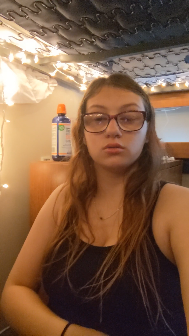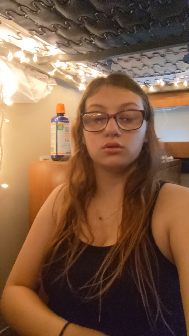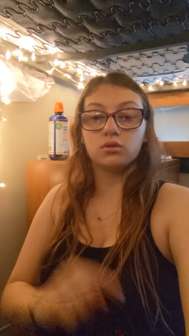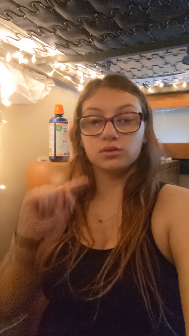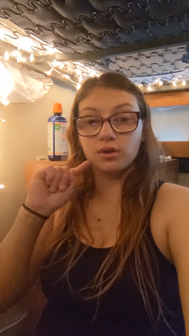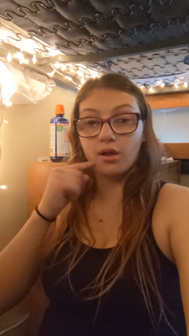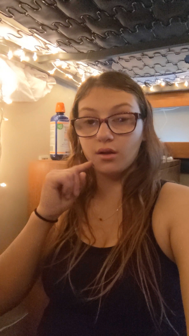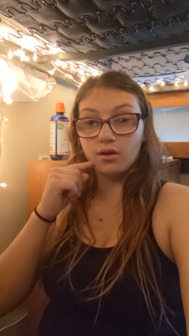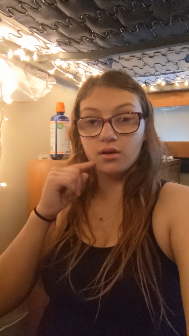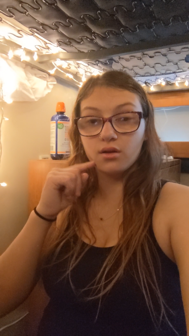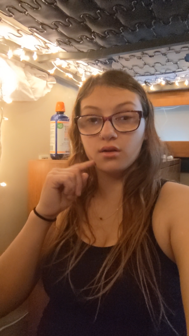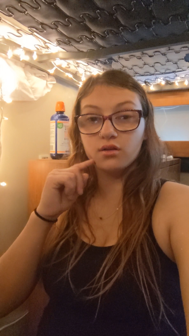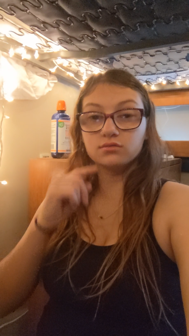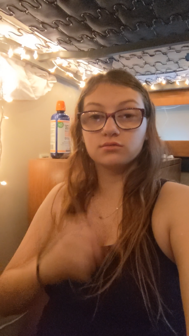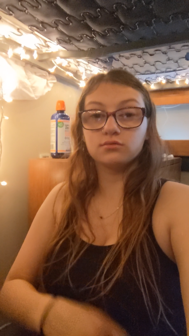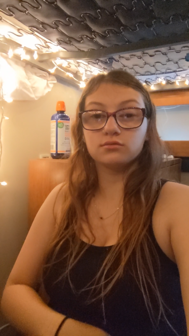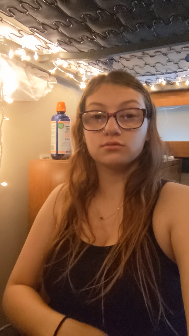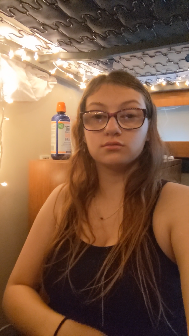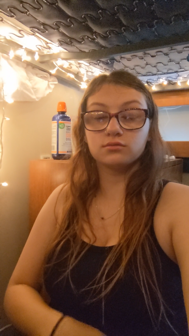candy